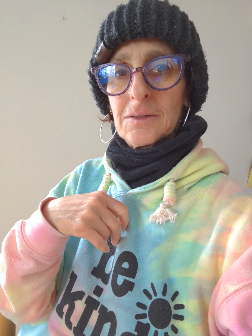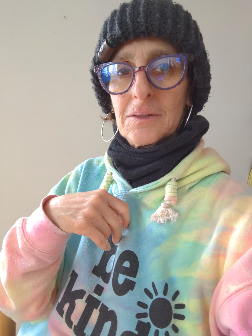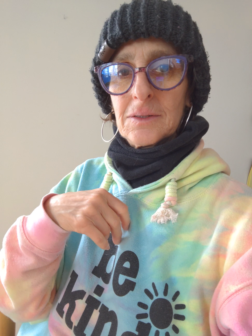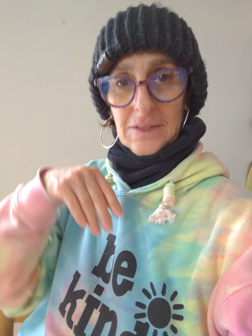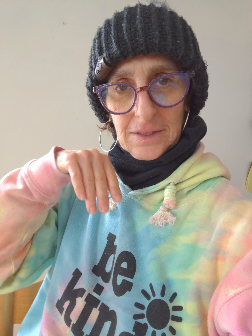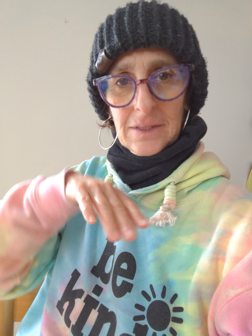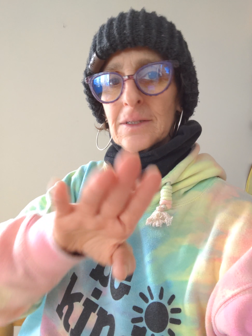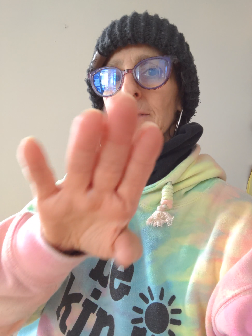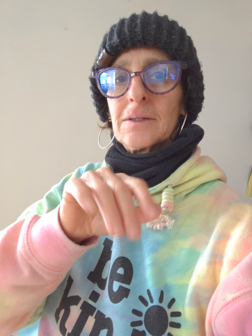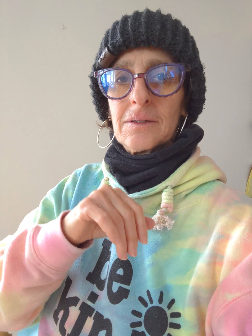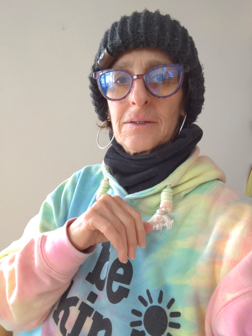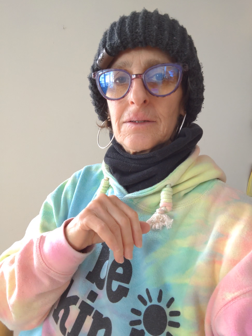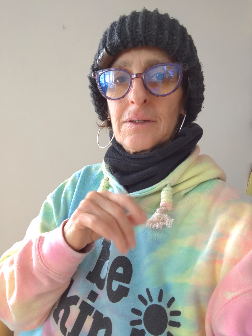into